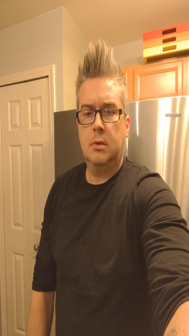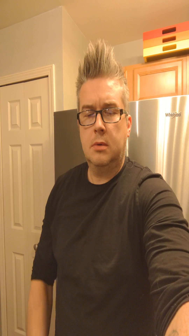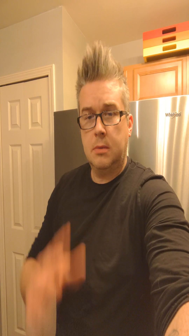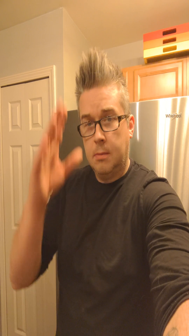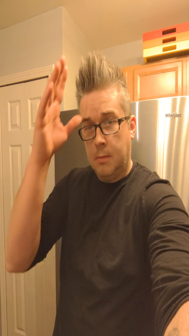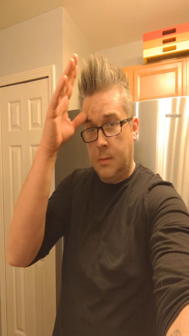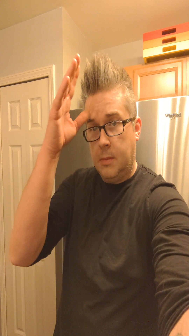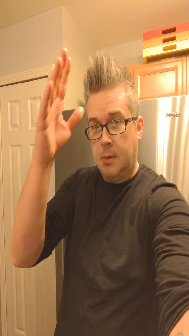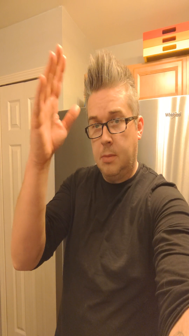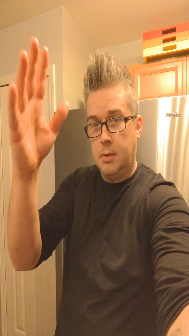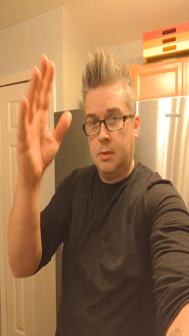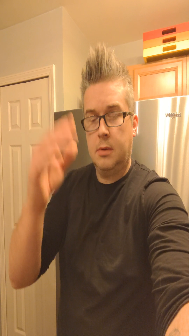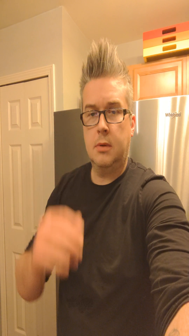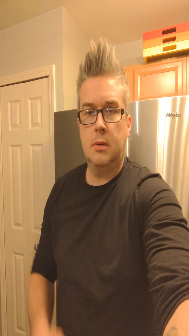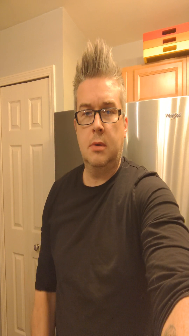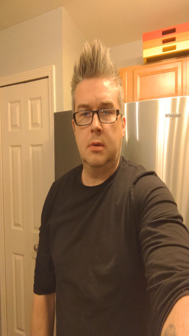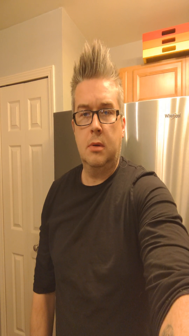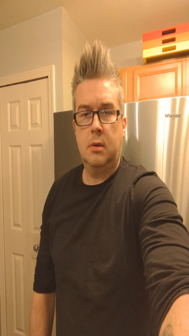grandpa